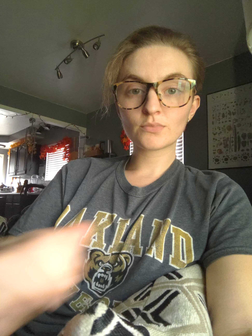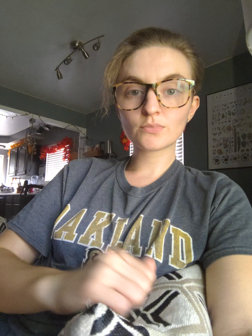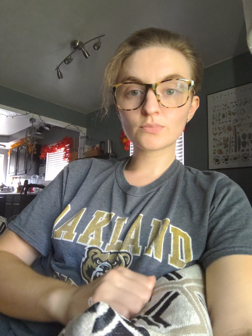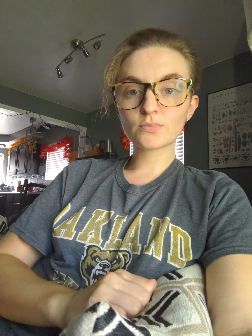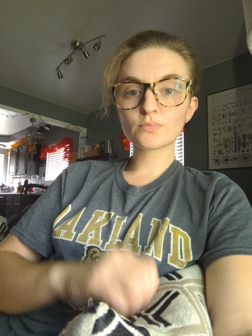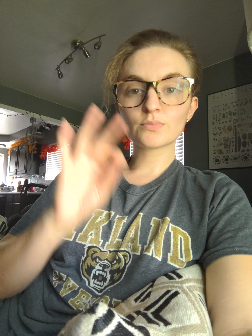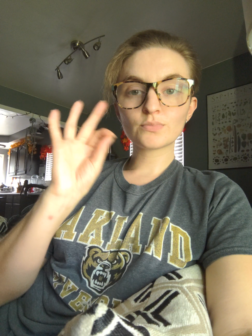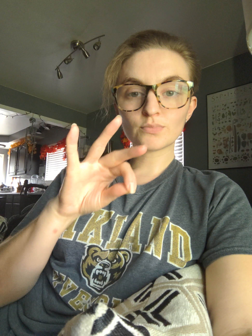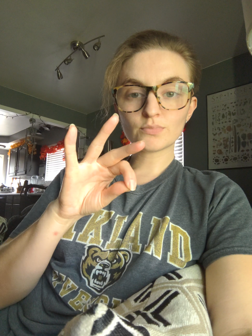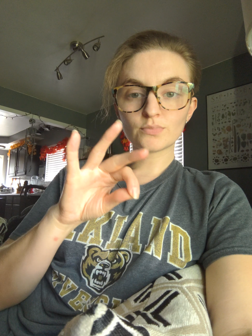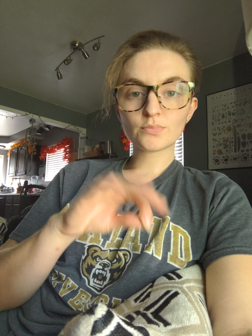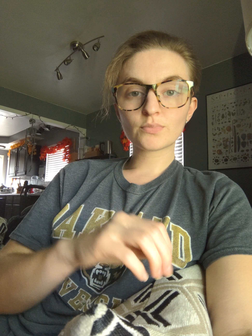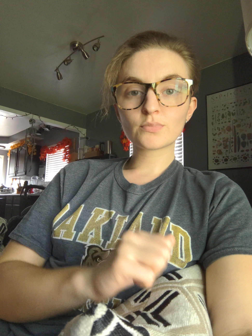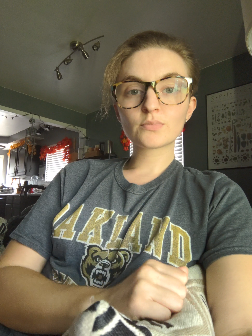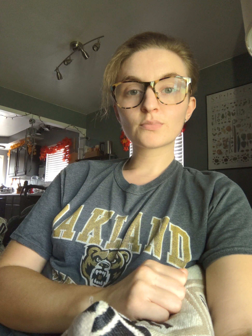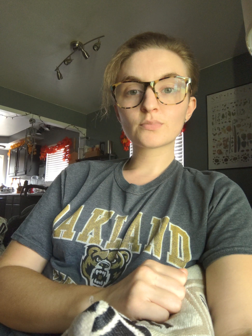fit